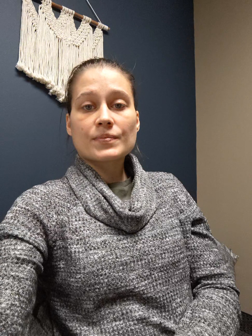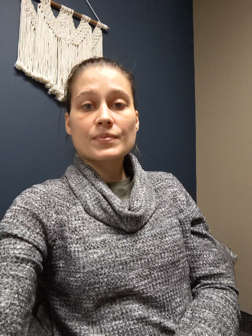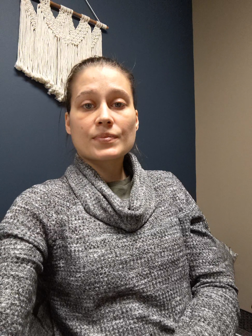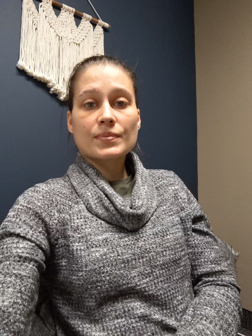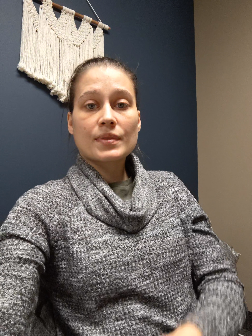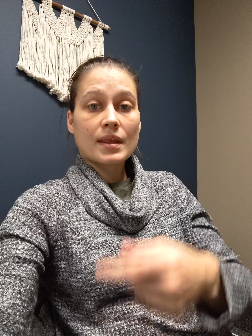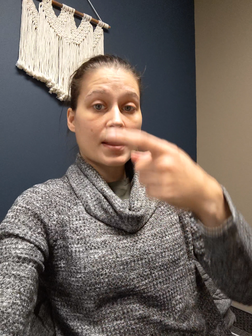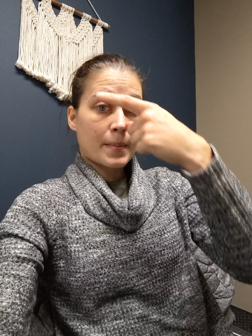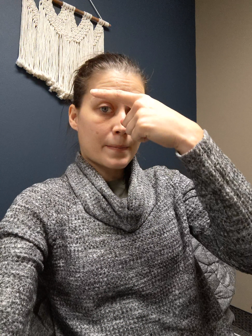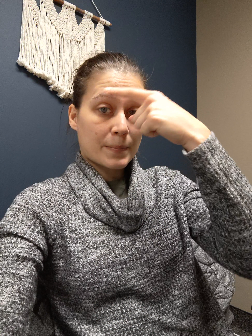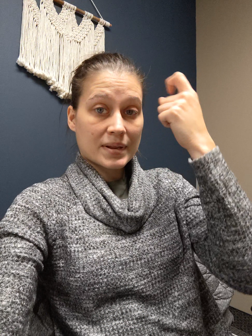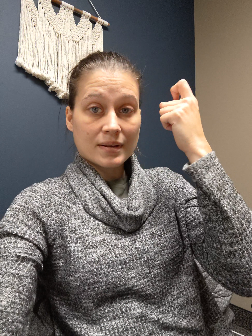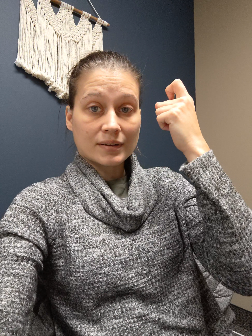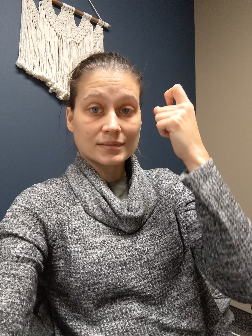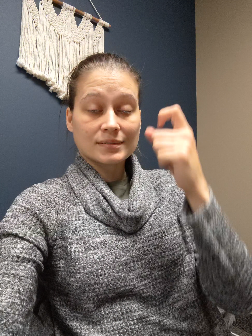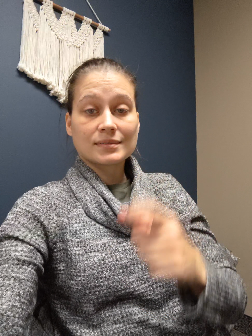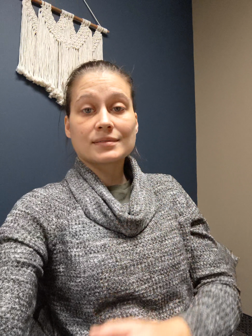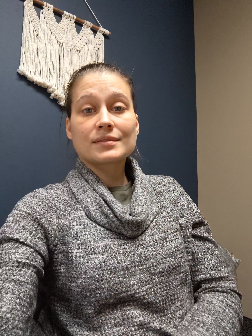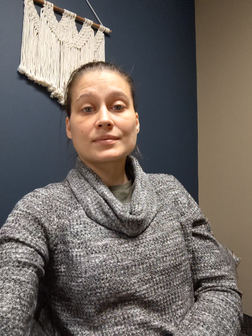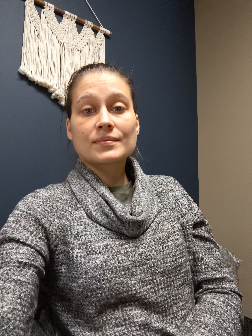because